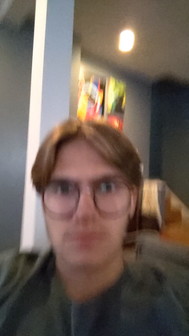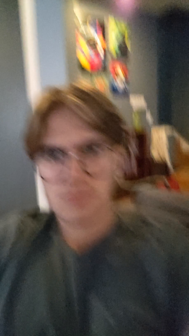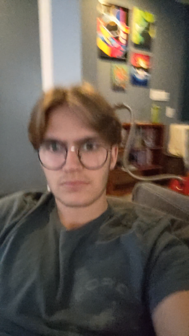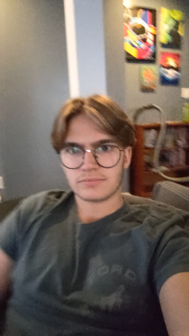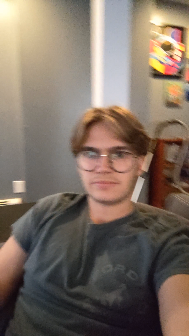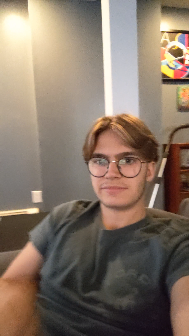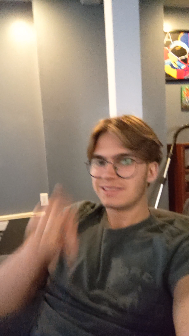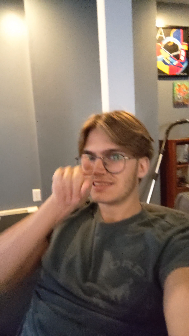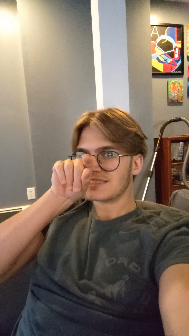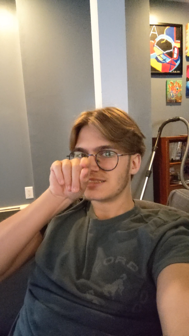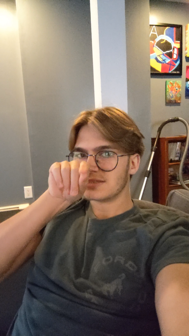chicken